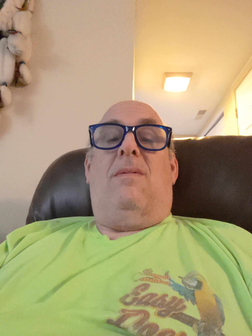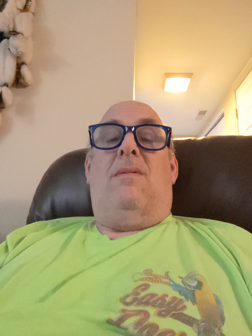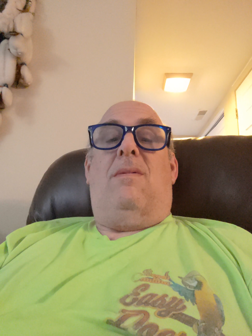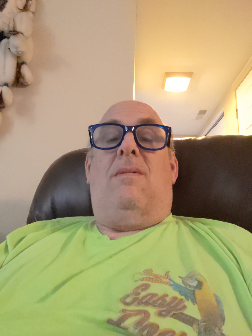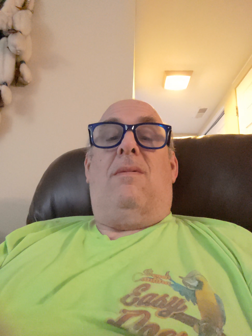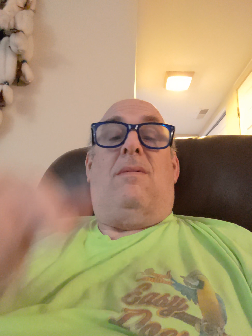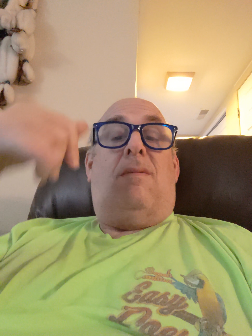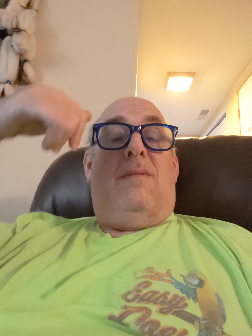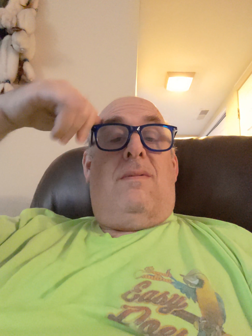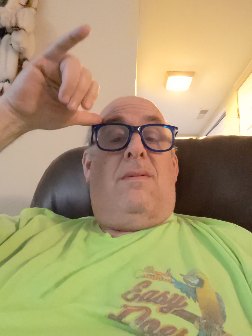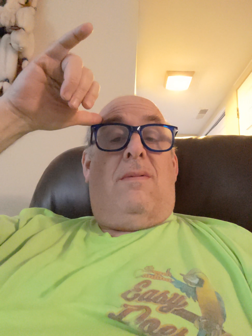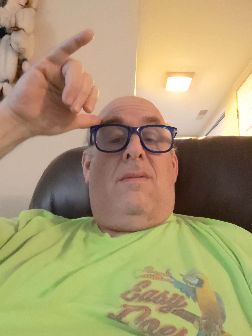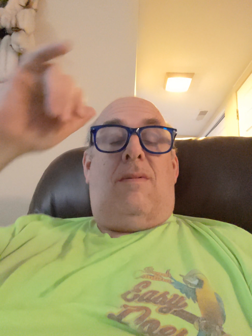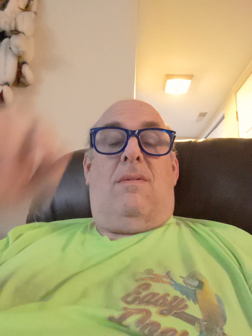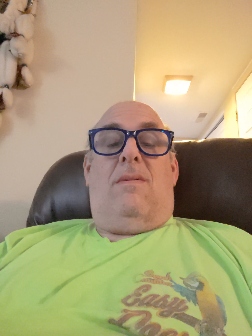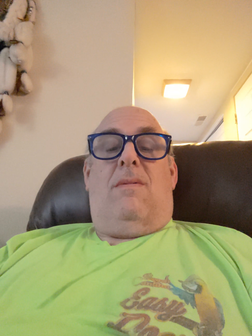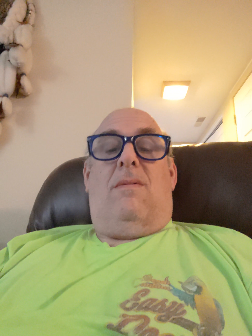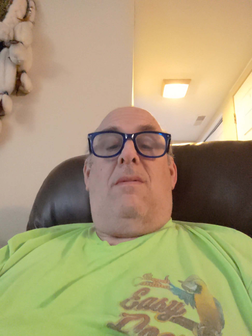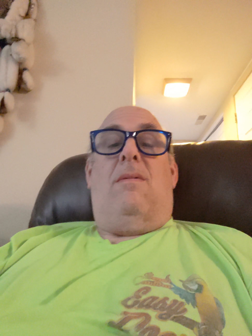cow